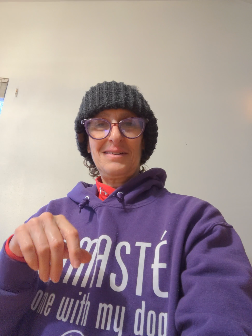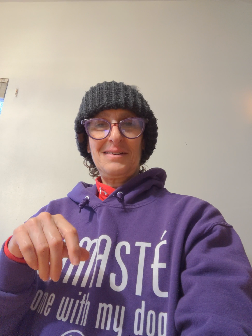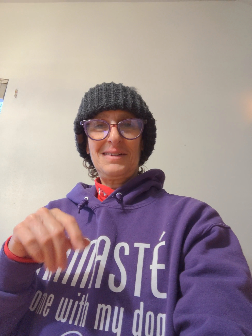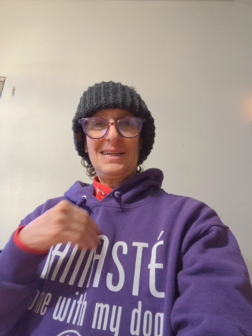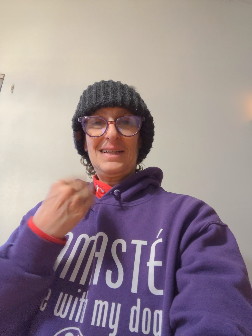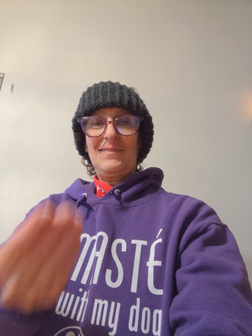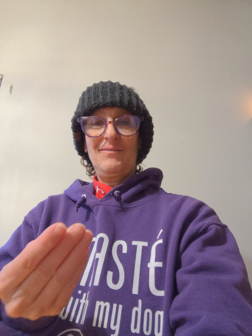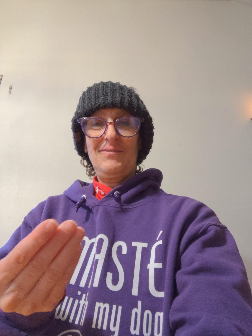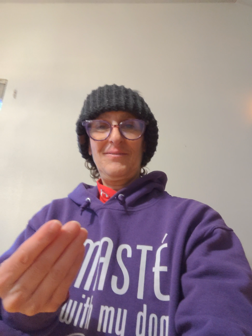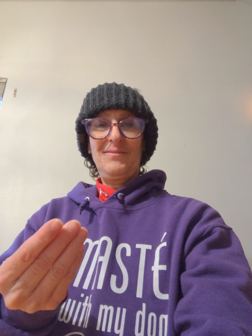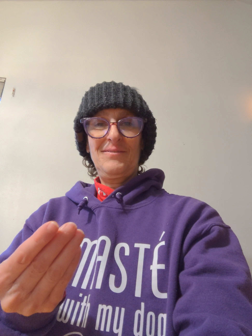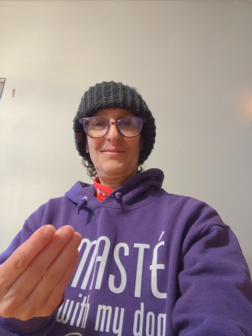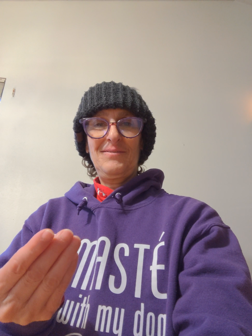give